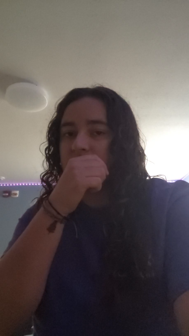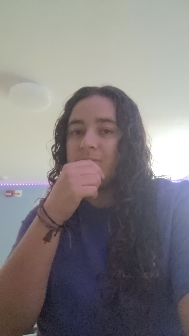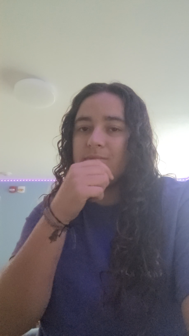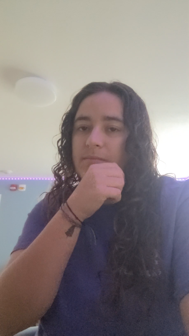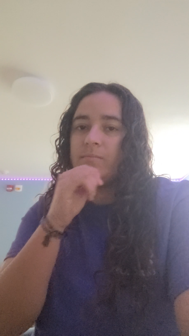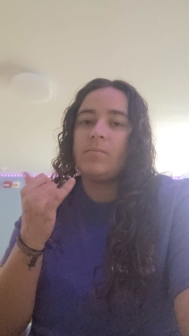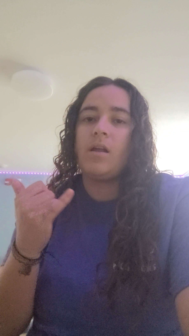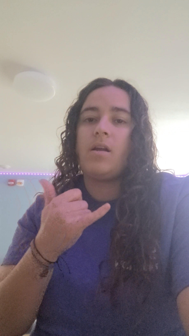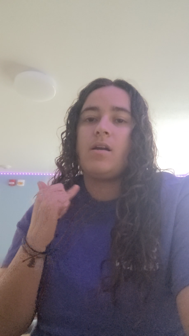play